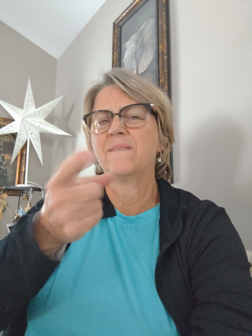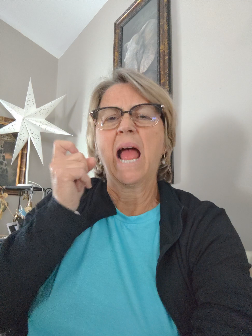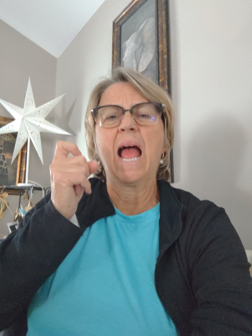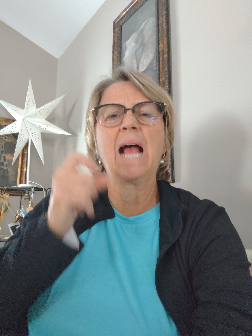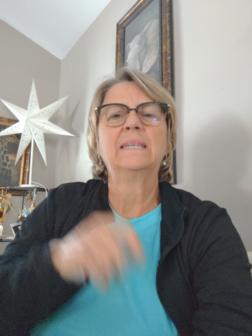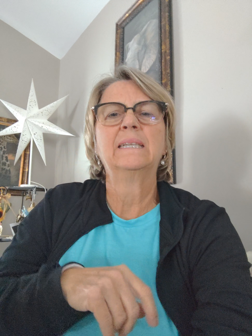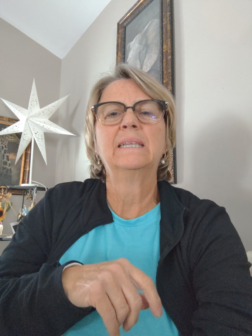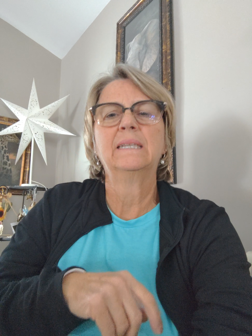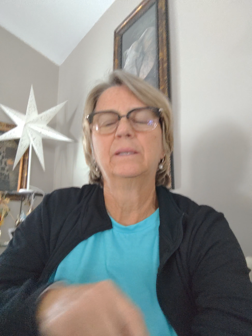fast